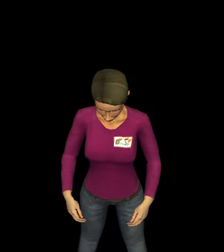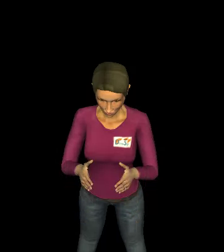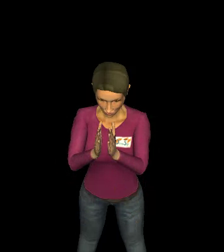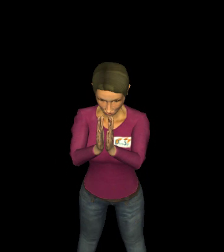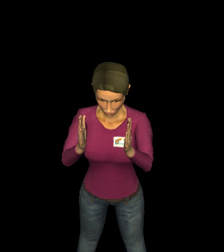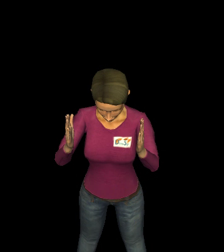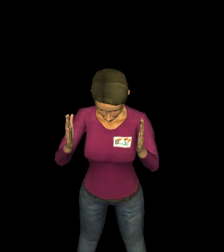مكتبة